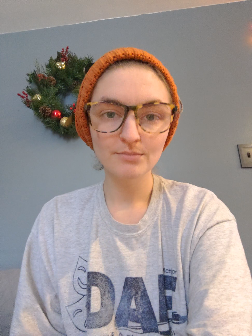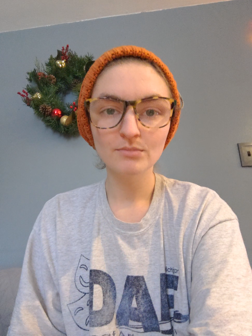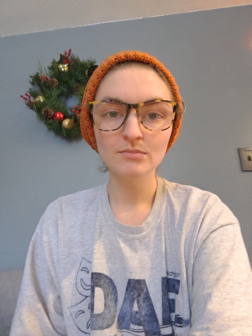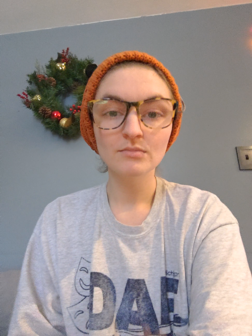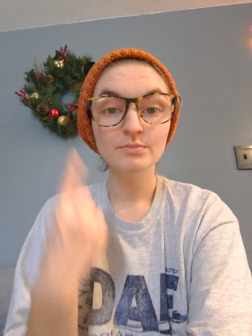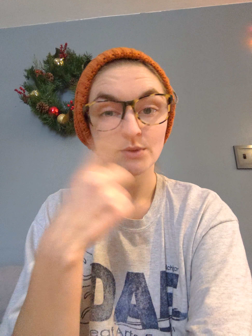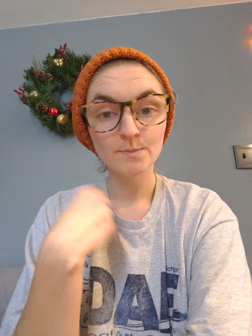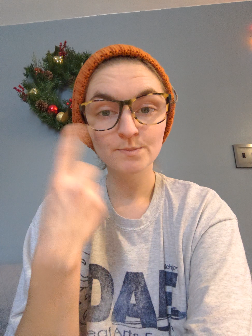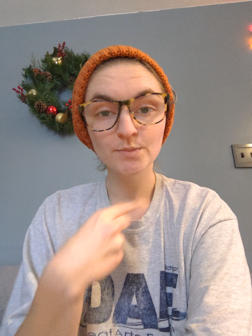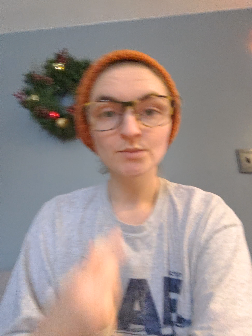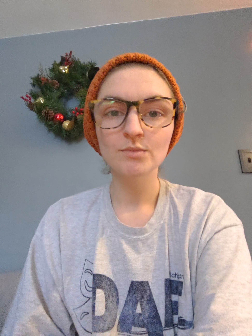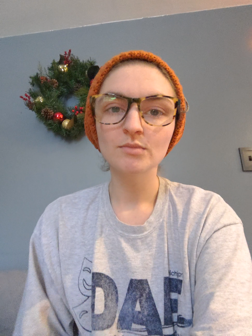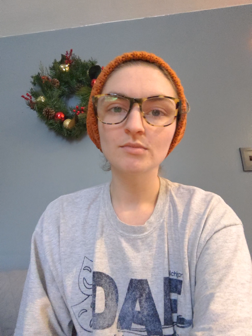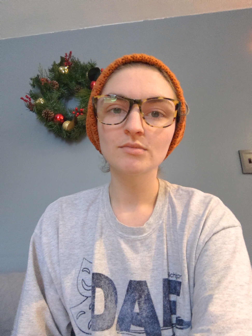face